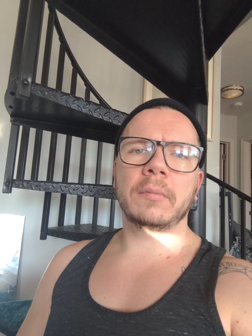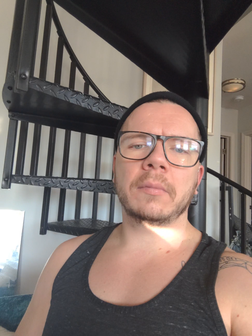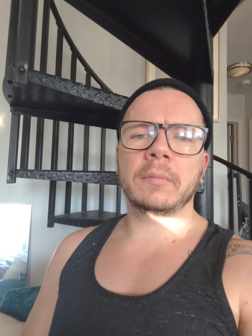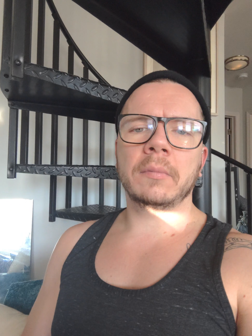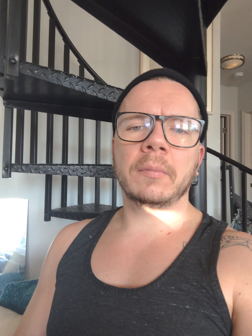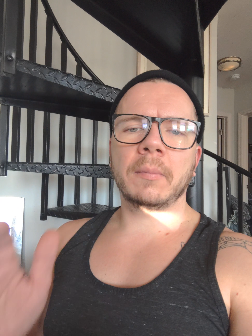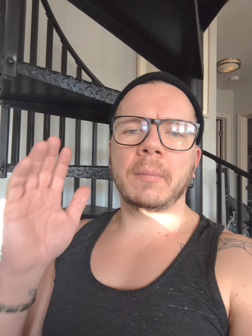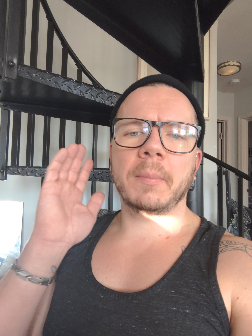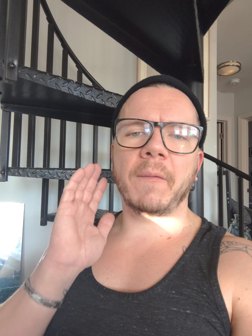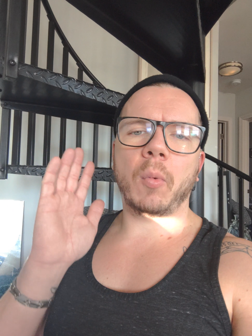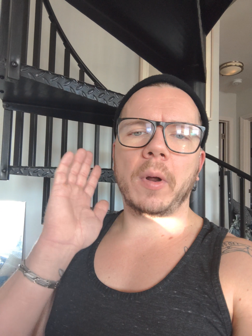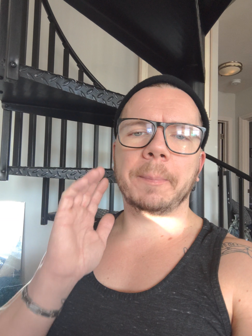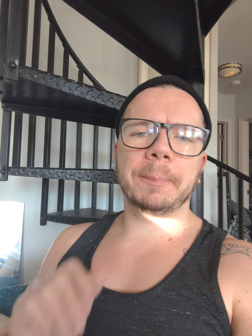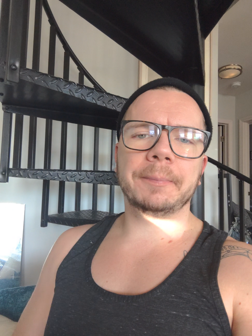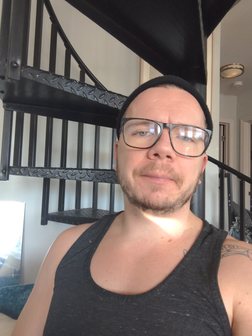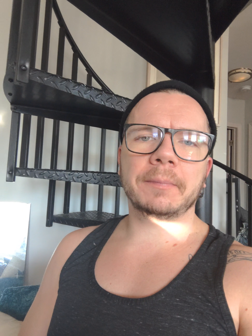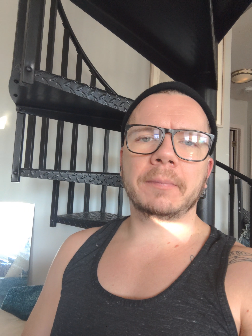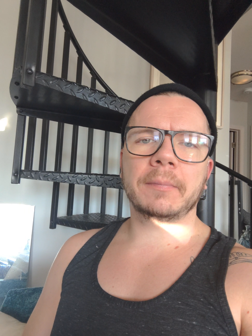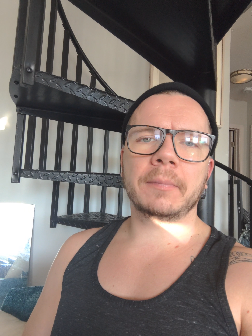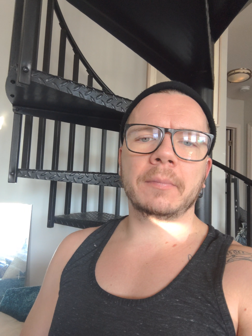before